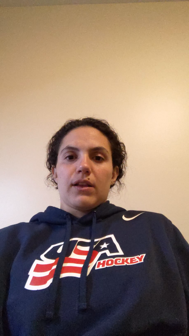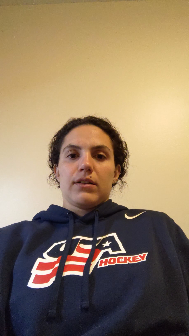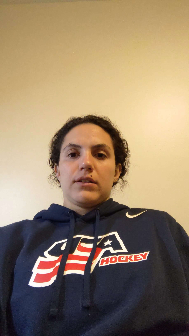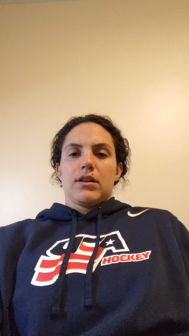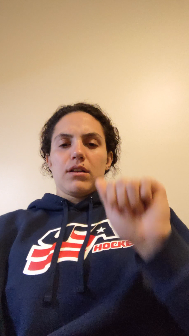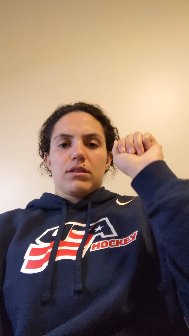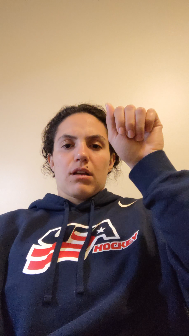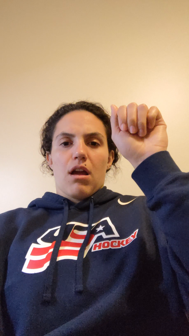knock